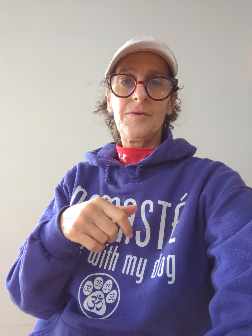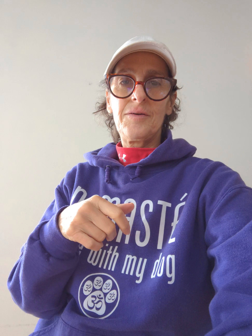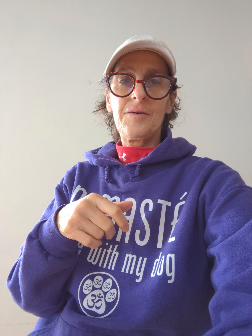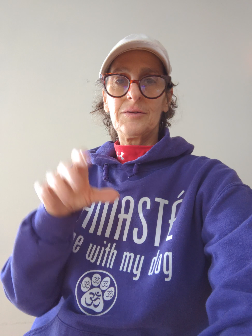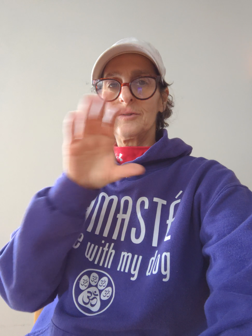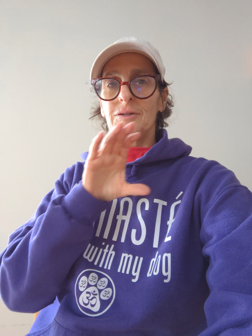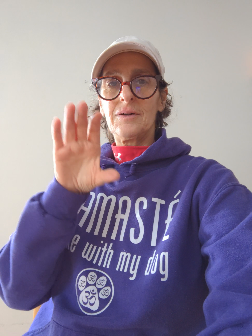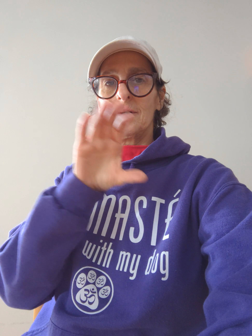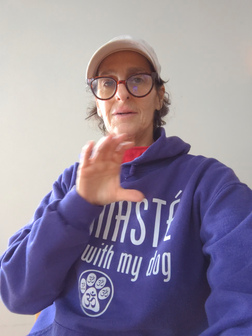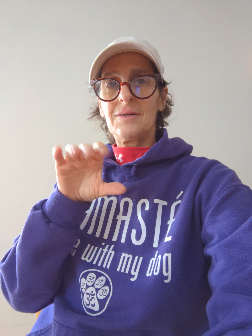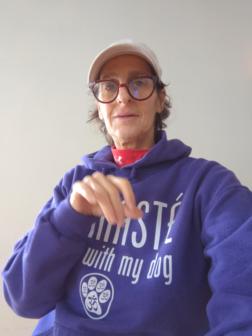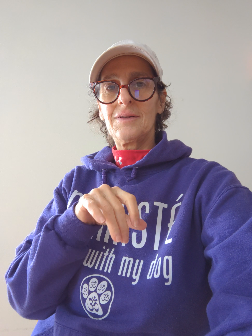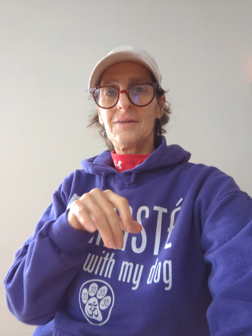chocolate